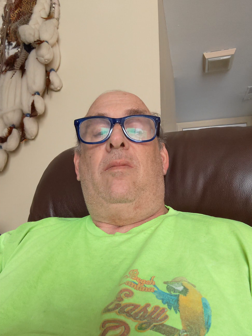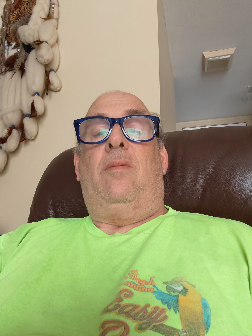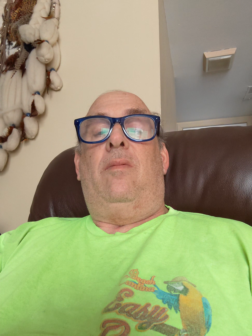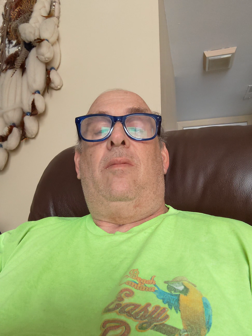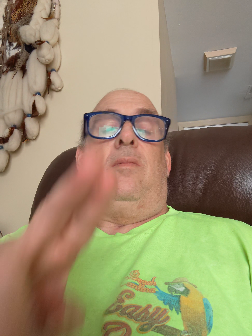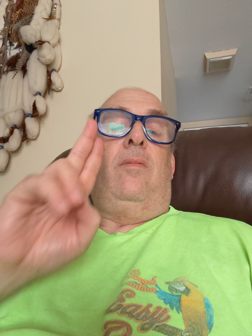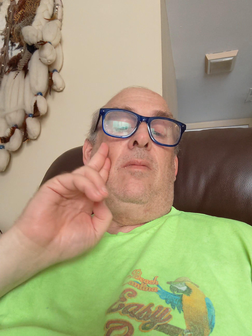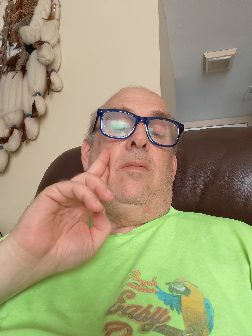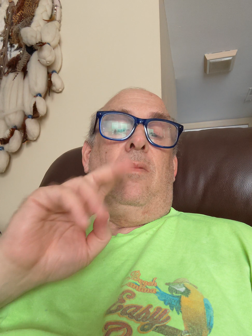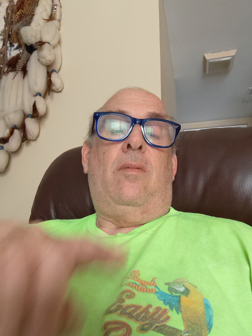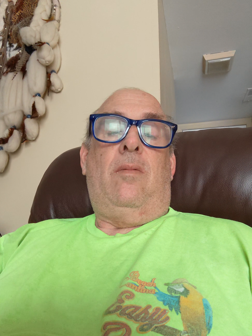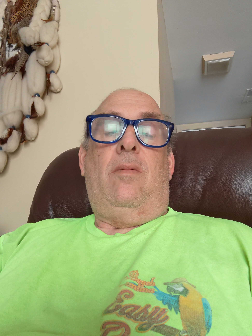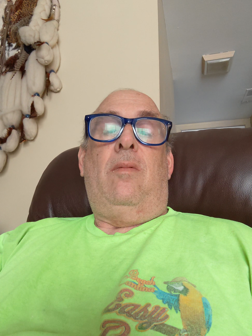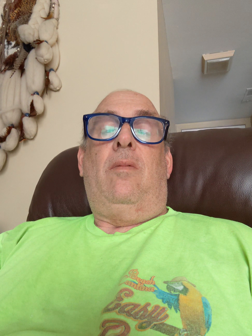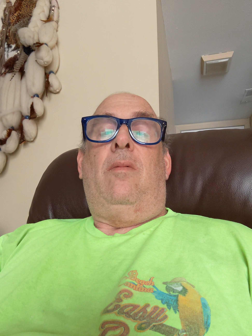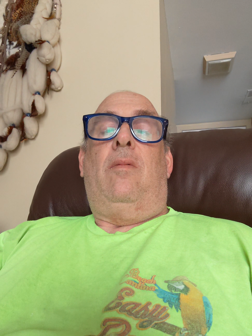uncle